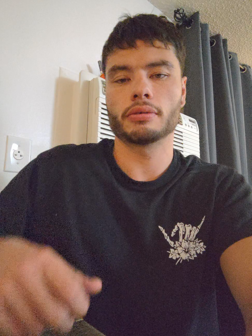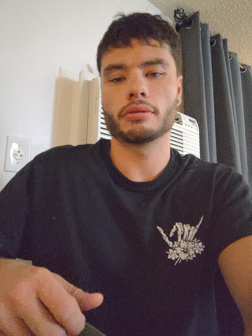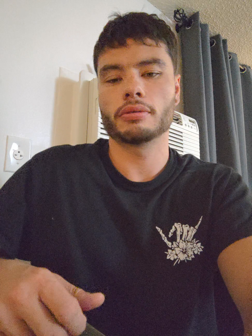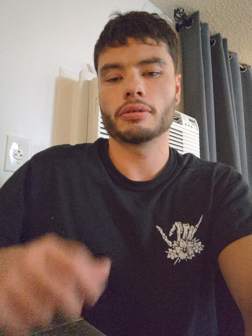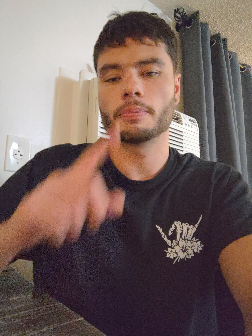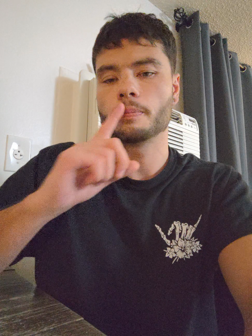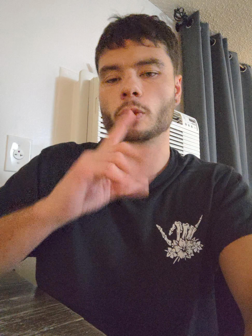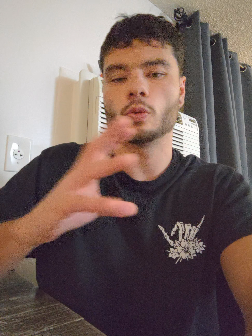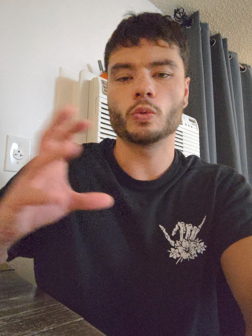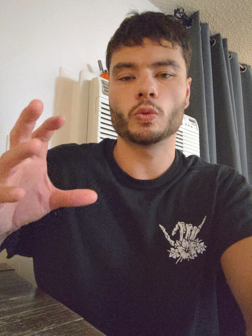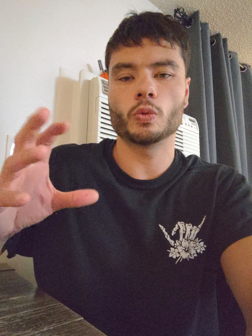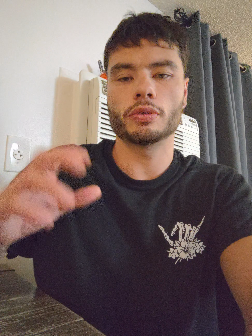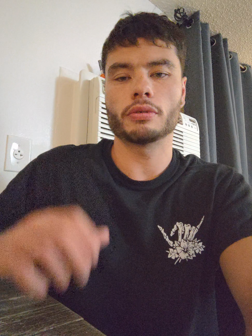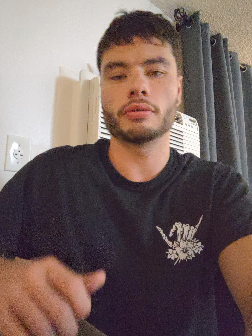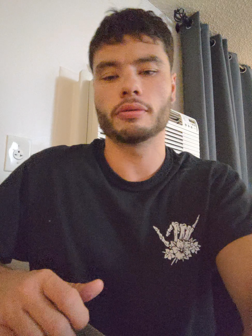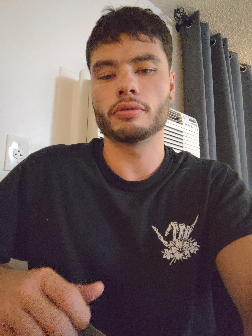balloon